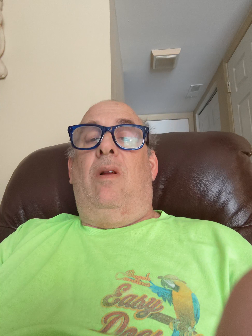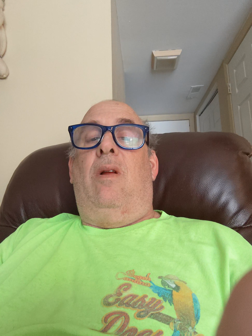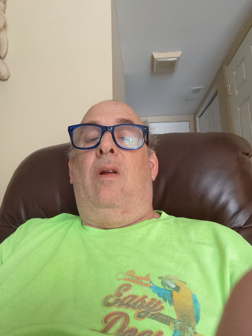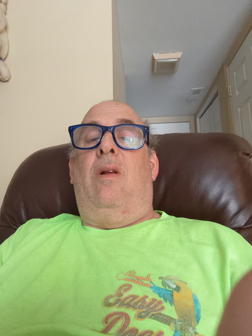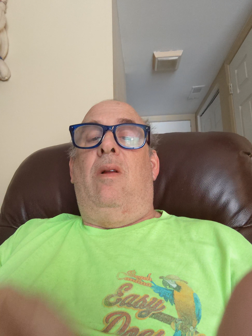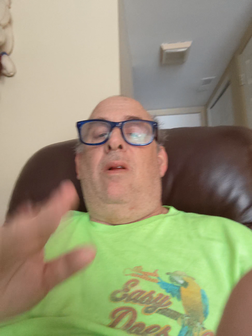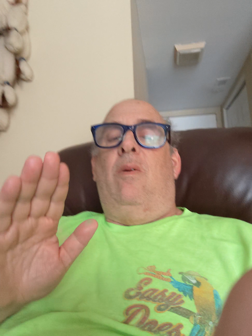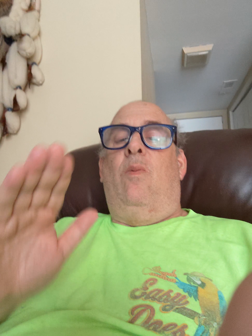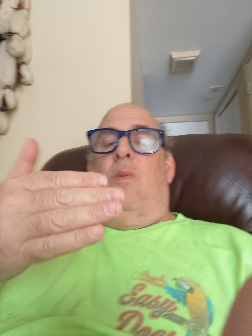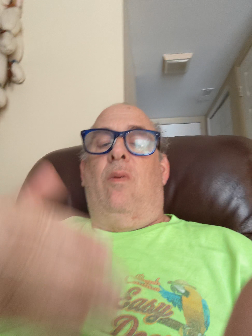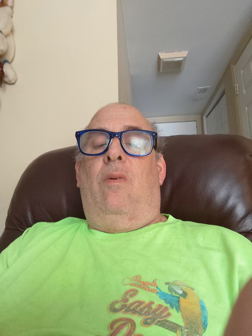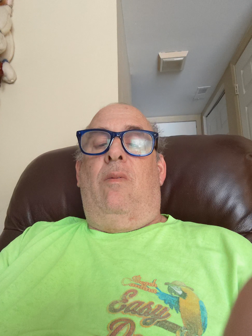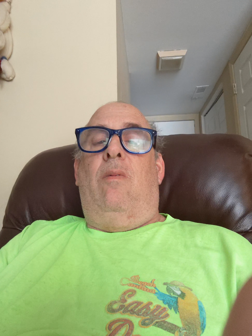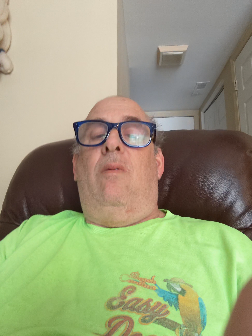room